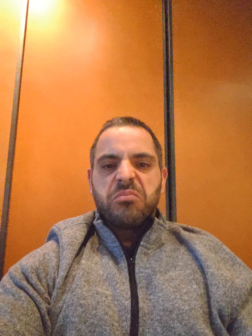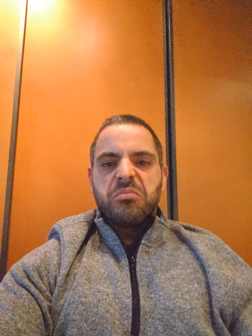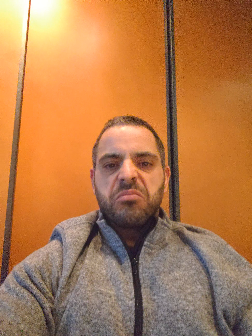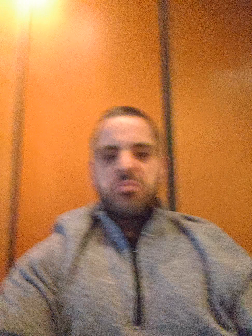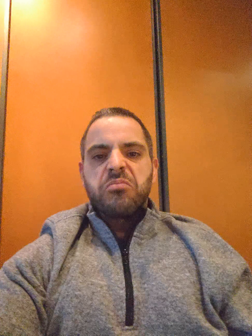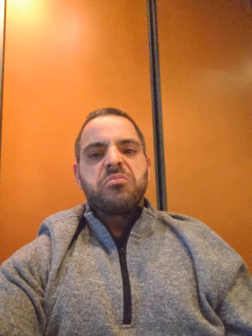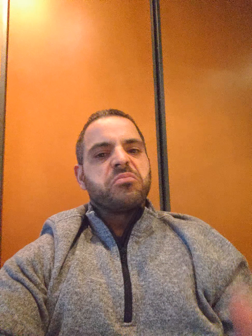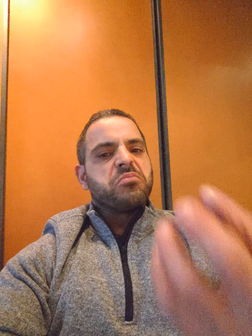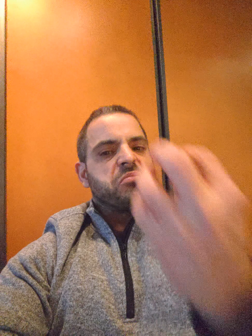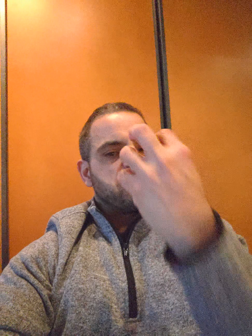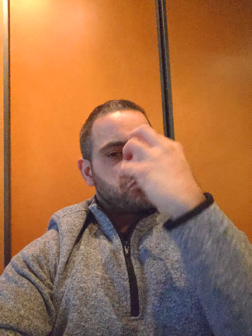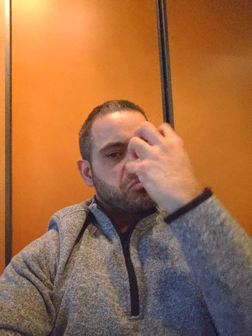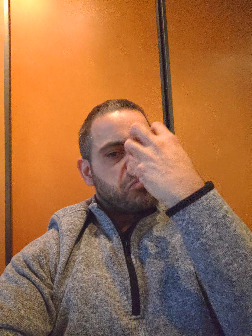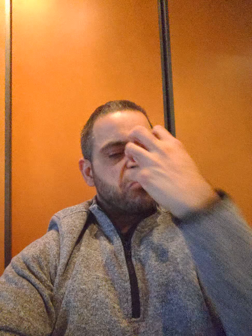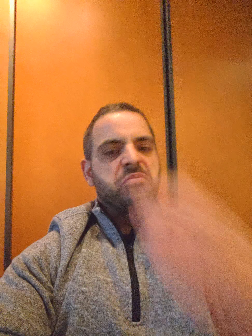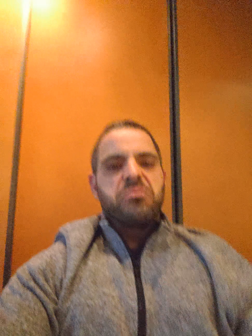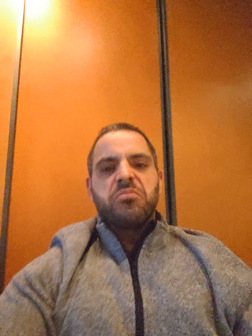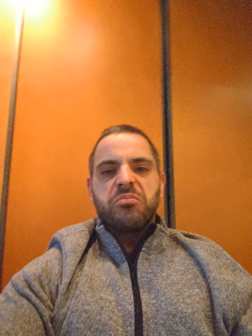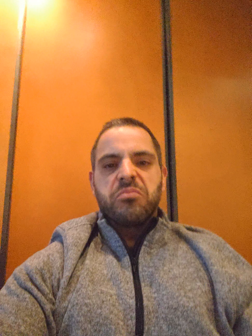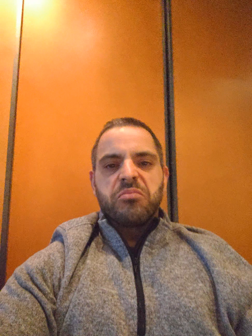clown